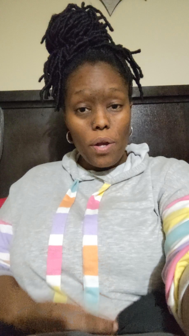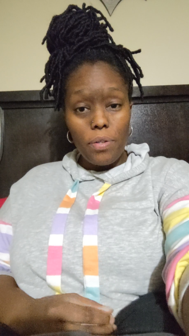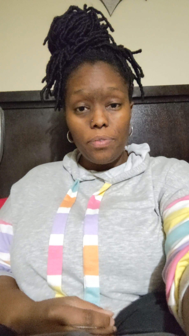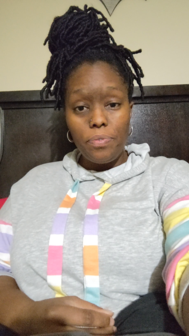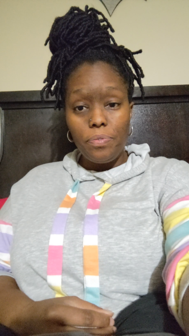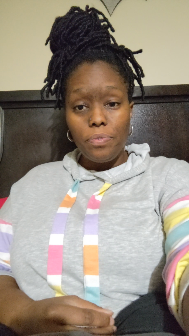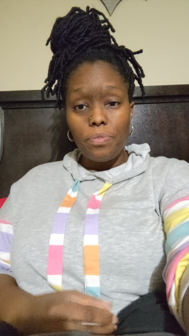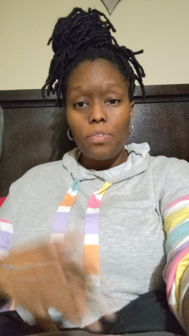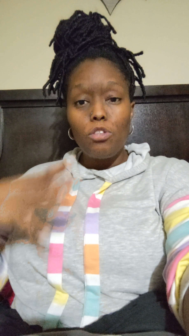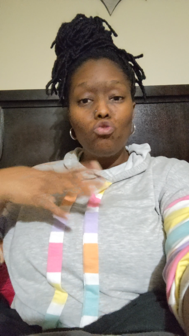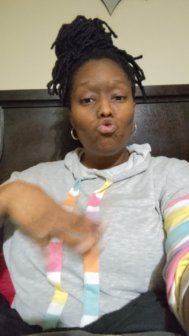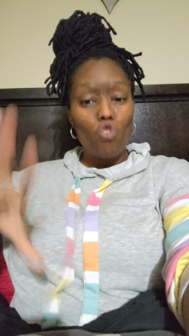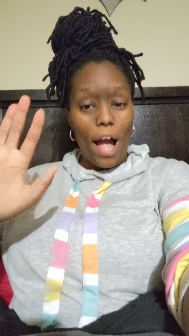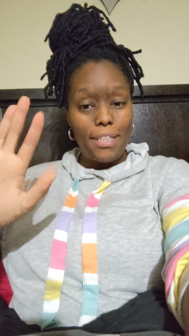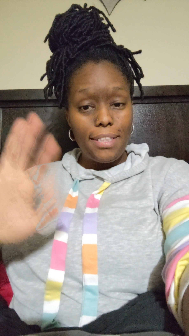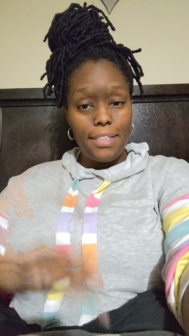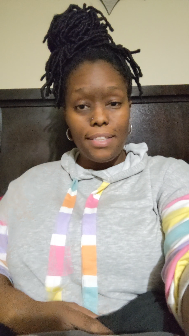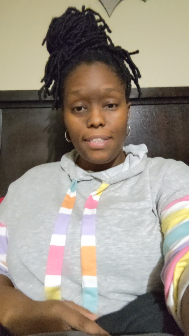dress